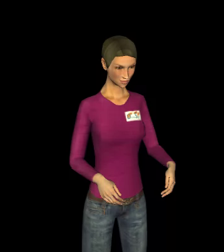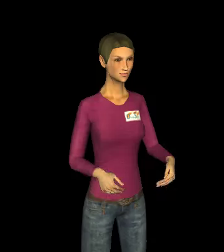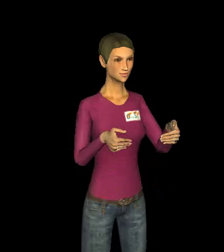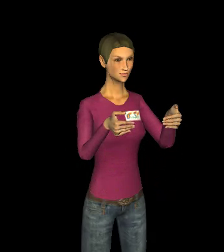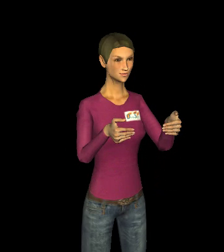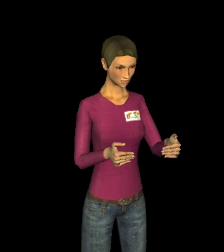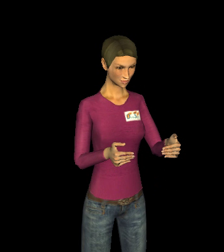توقف